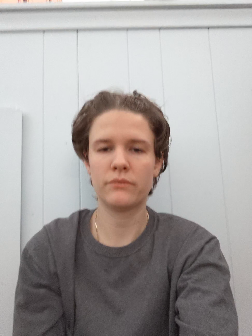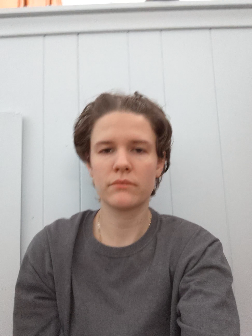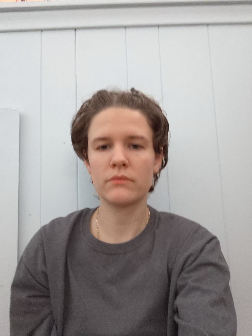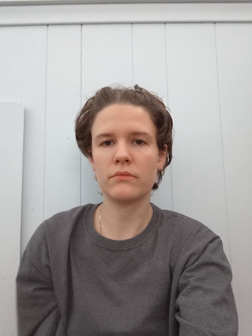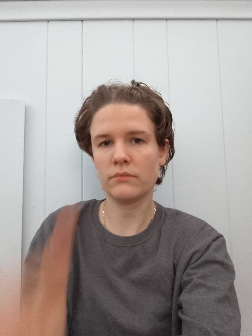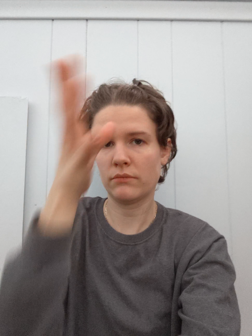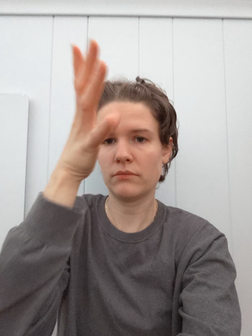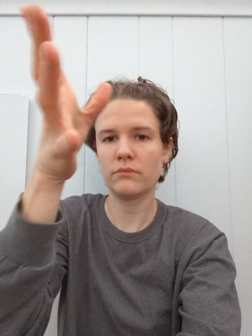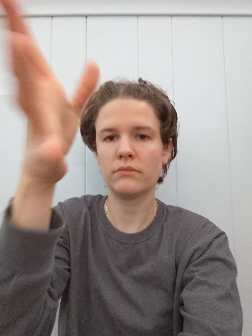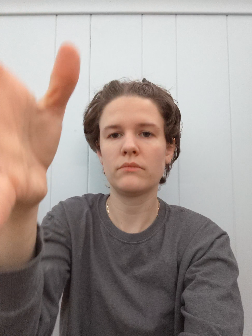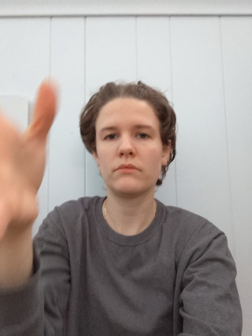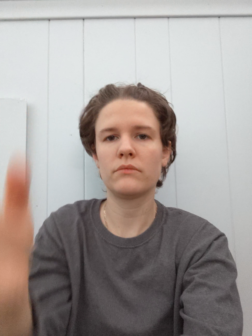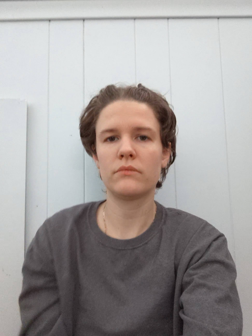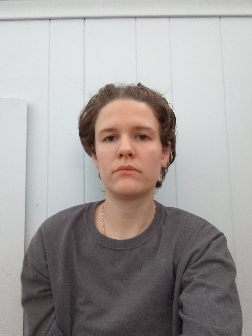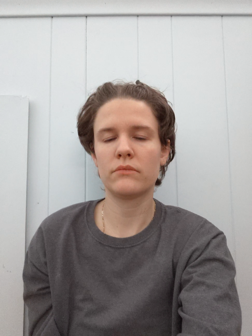grandpa